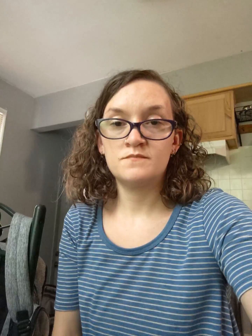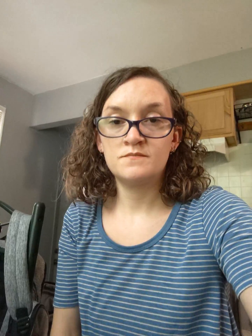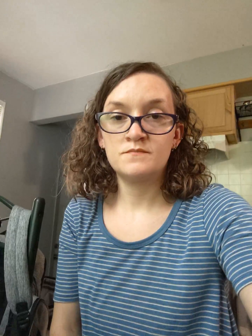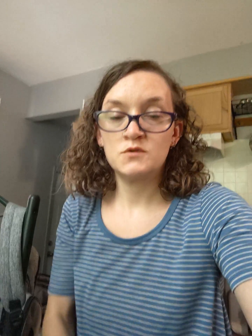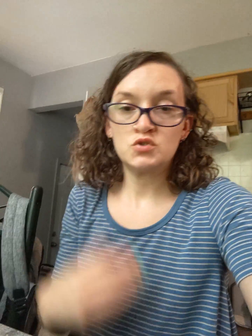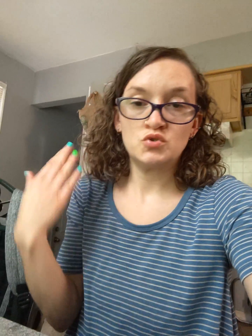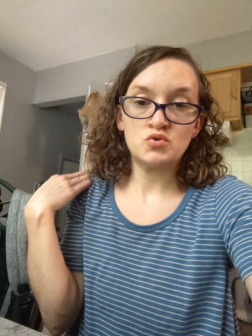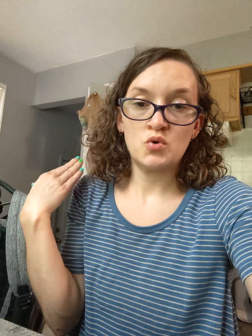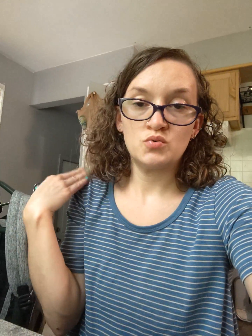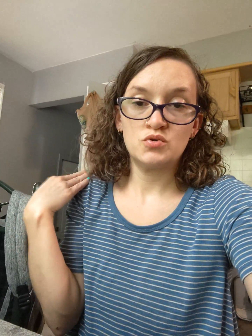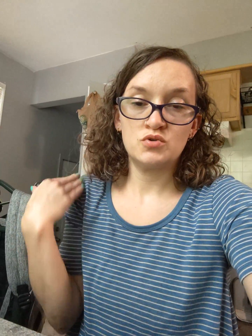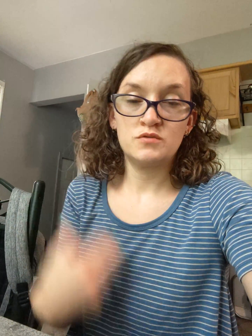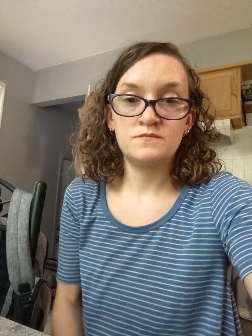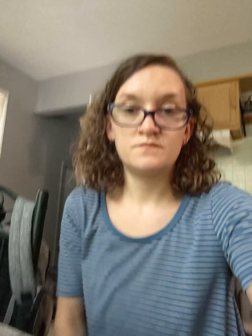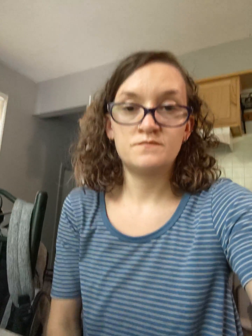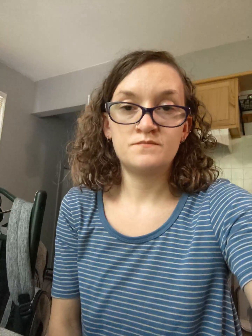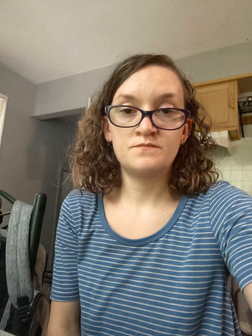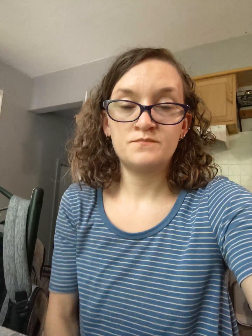shoulder